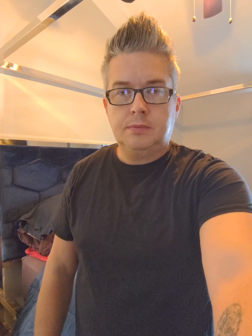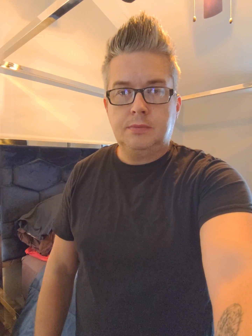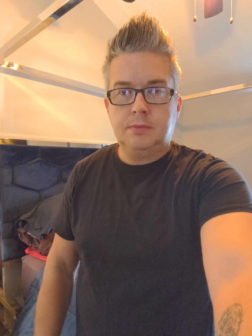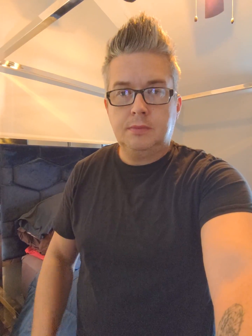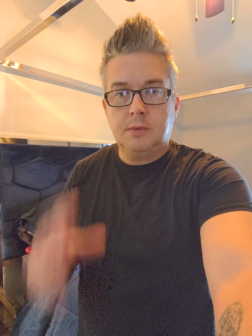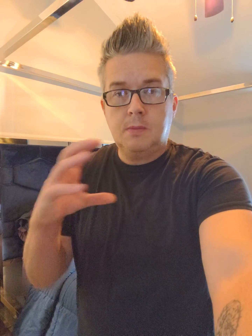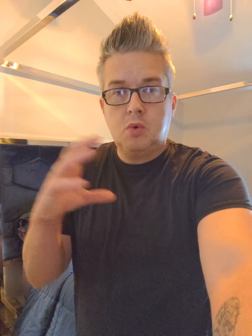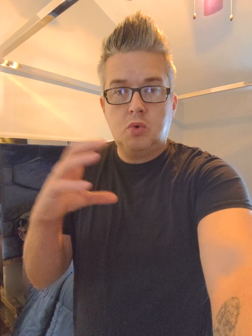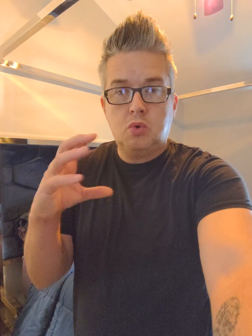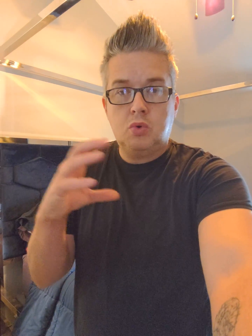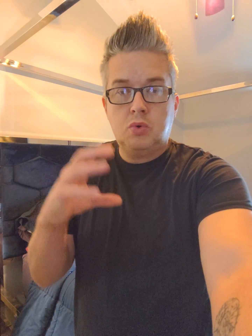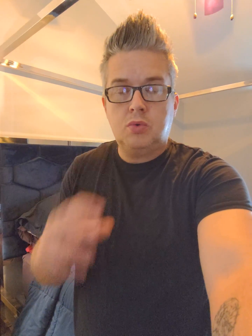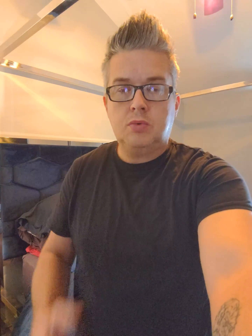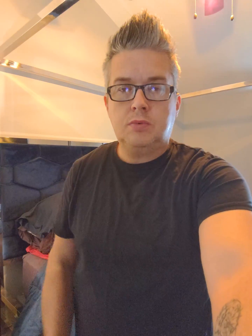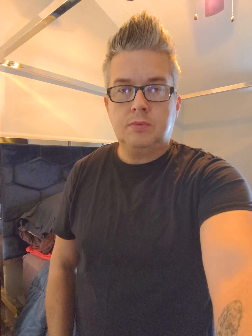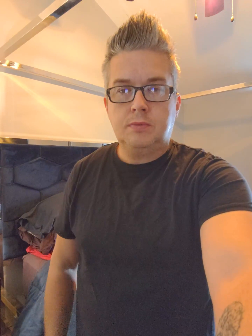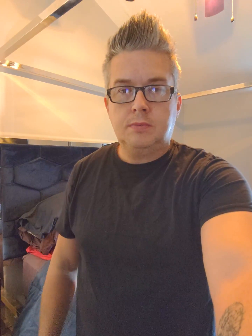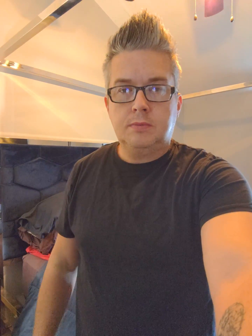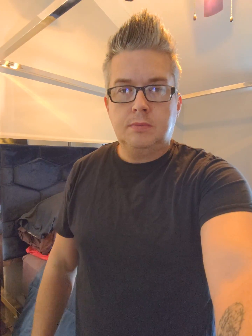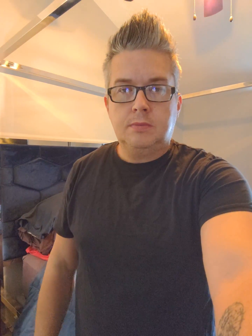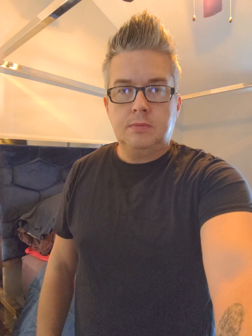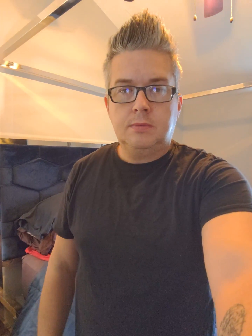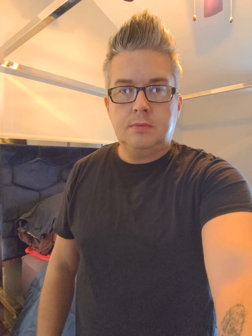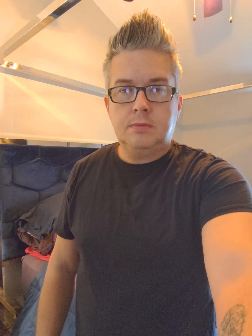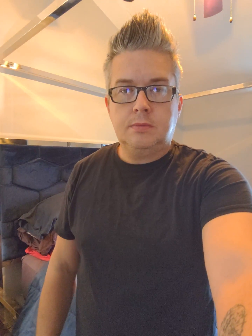ball